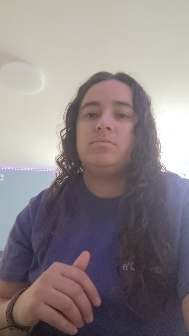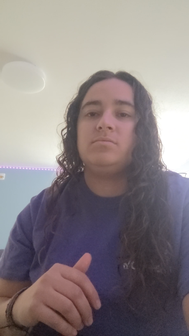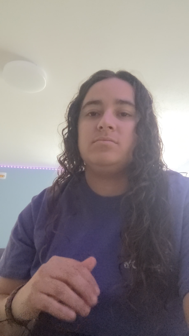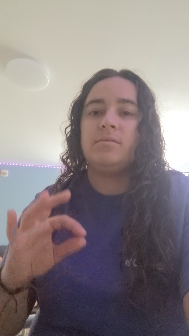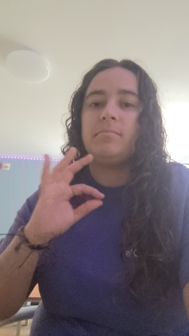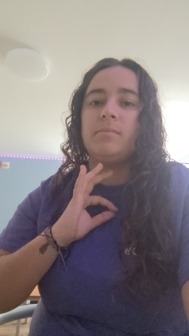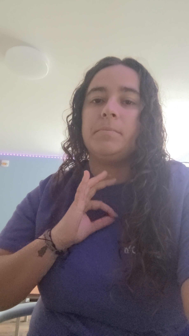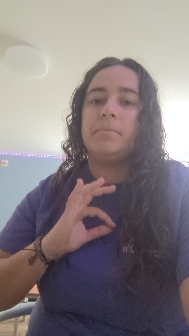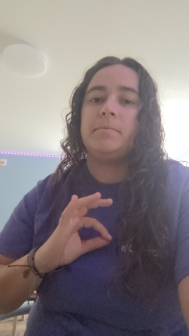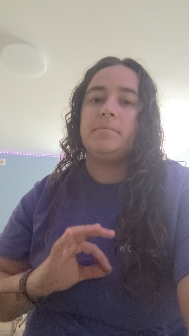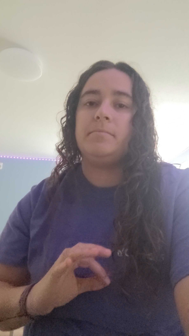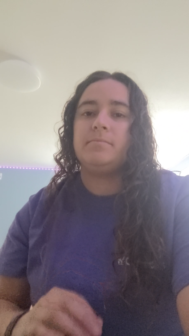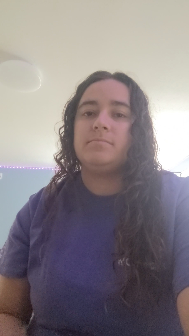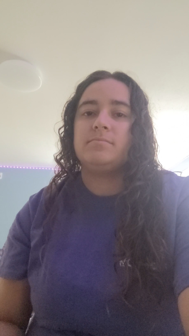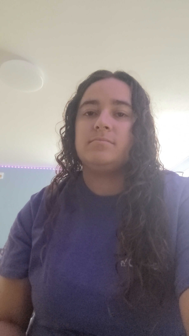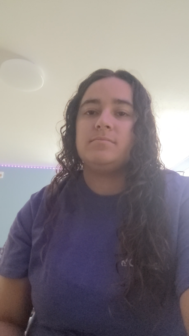button